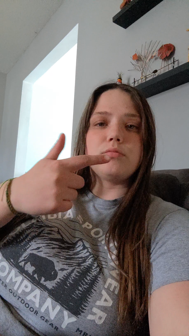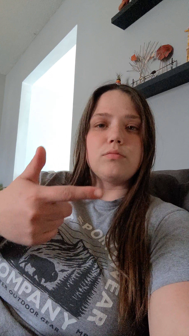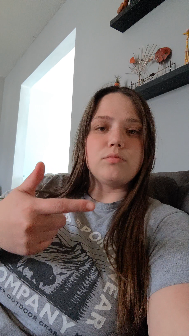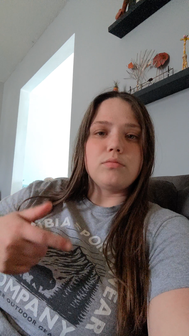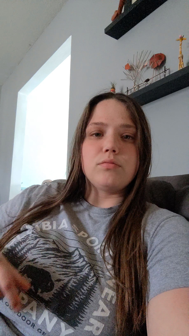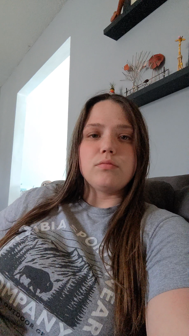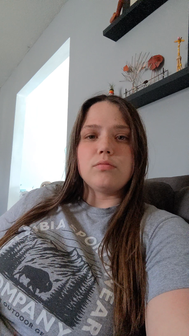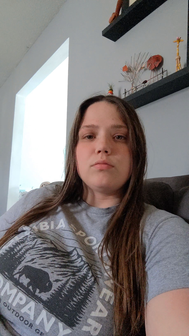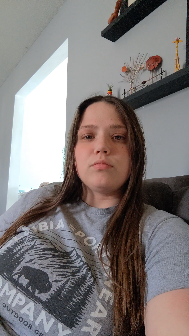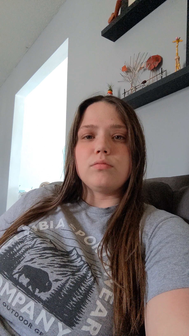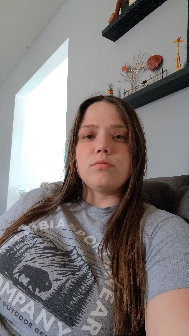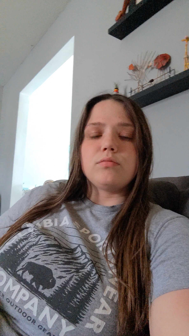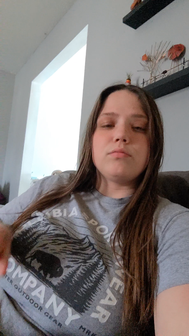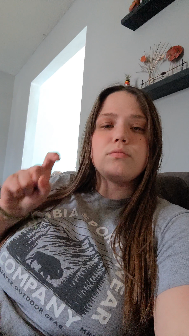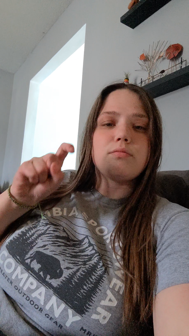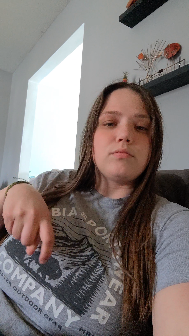must